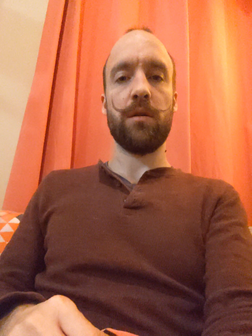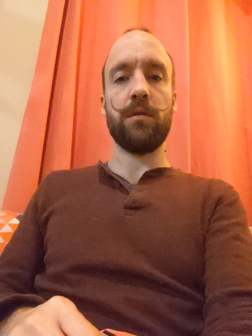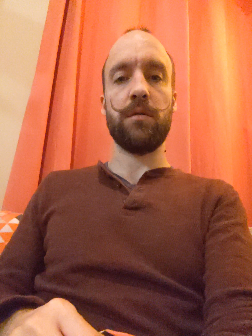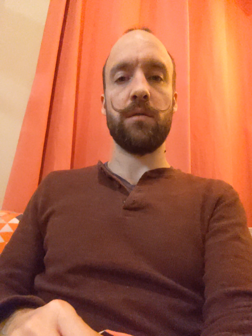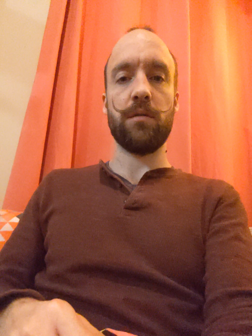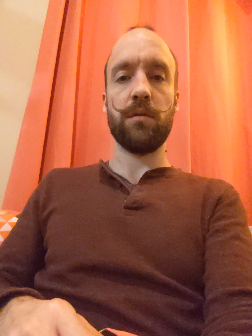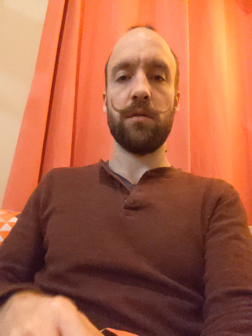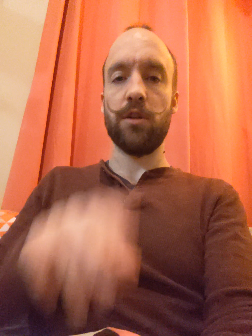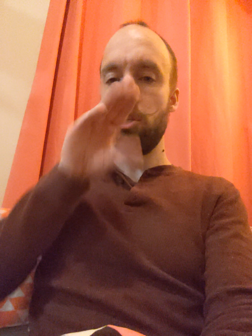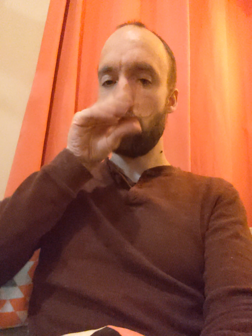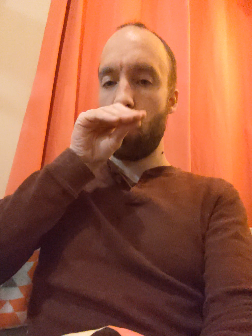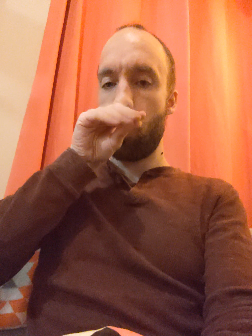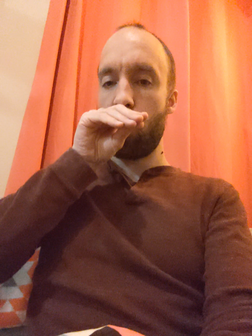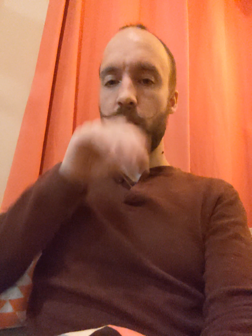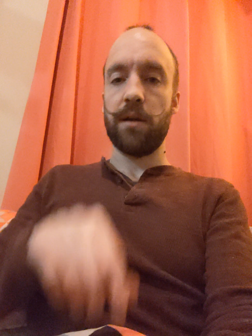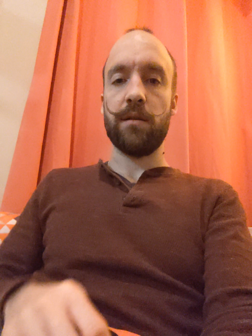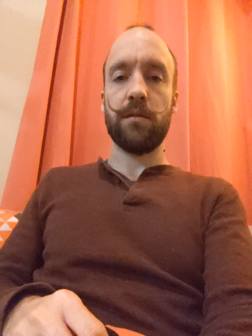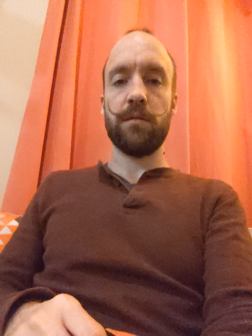goose